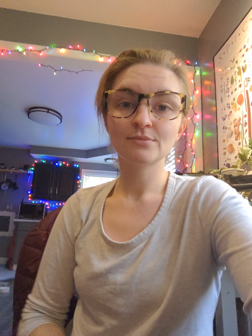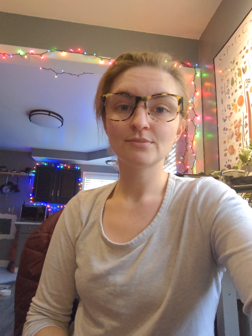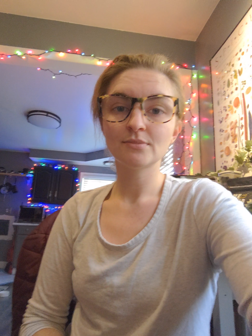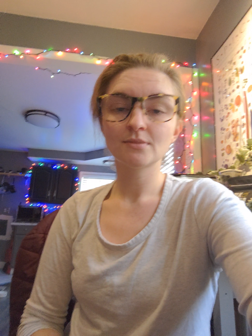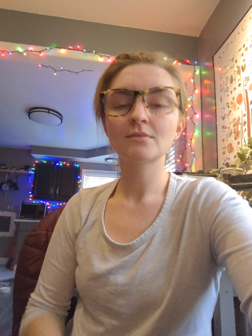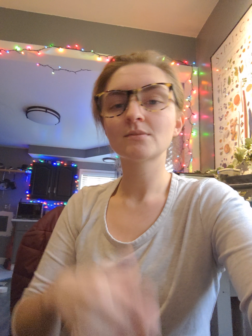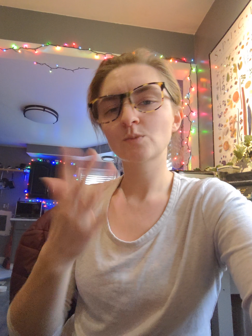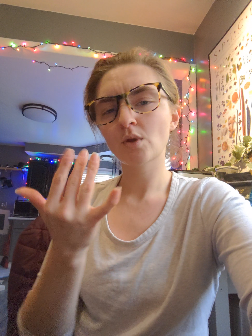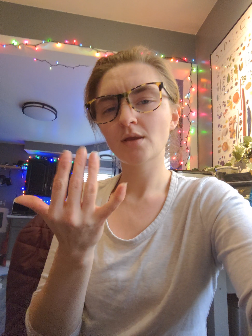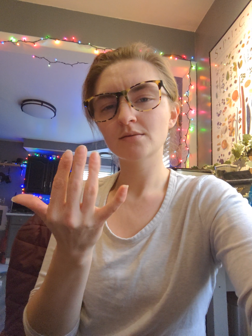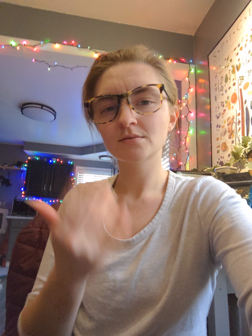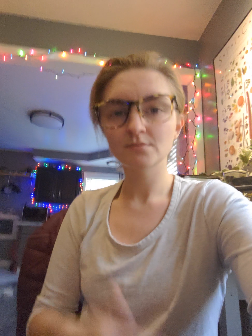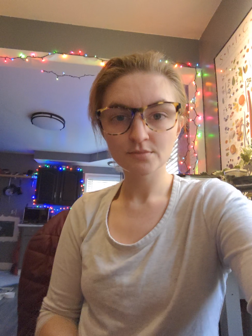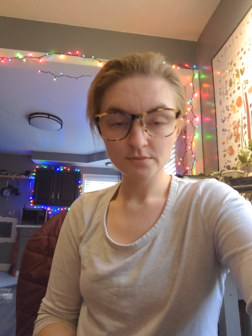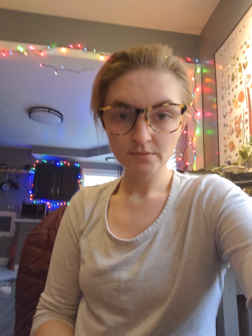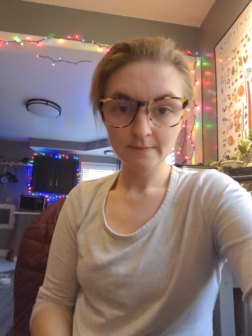wait